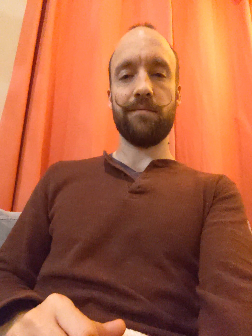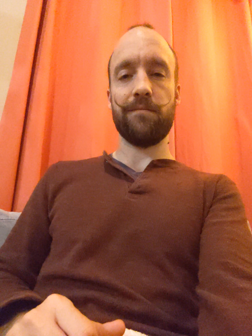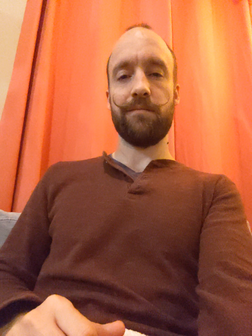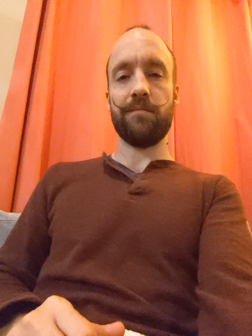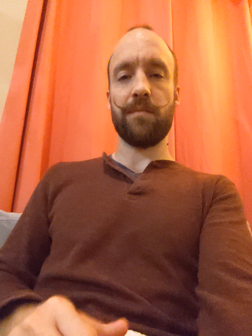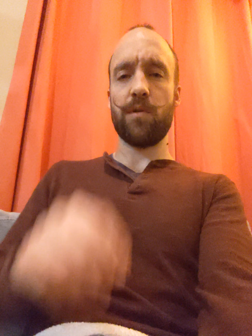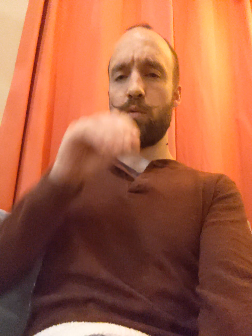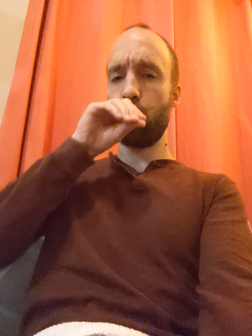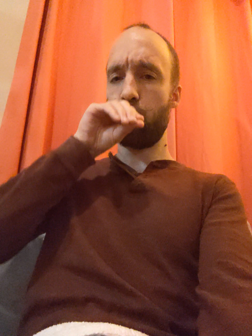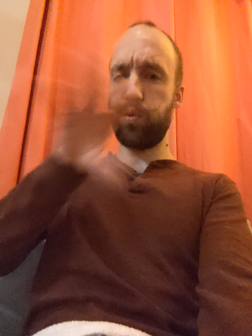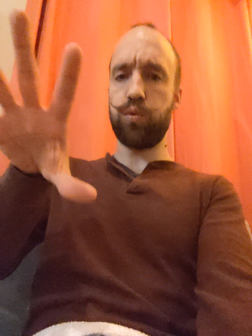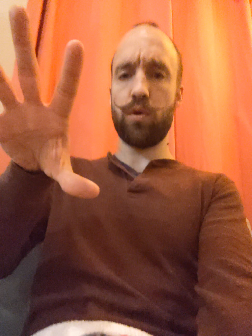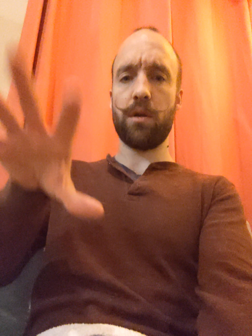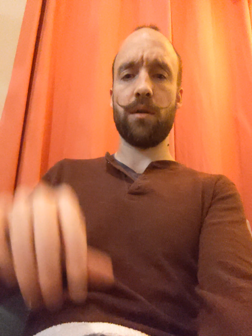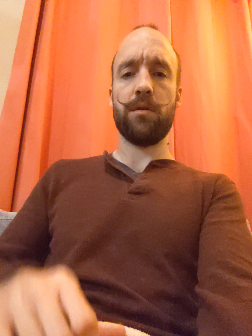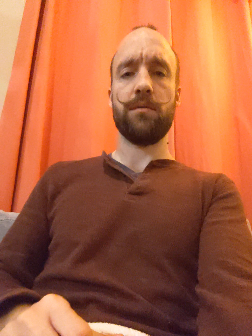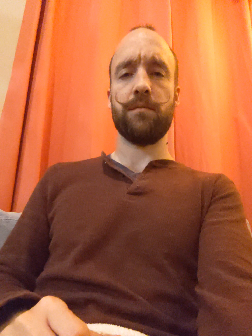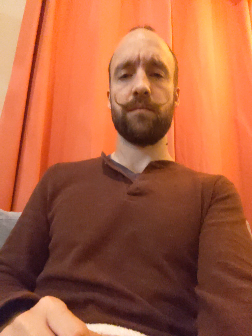blow